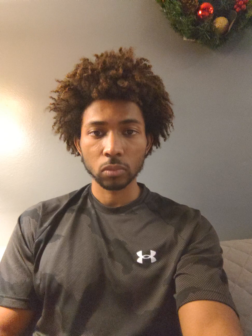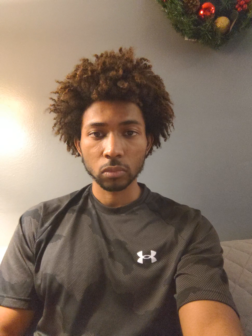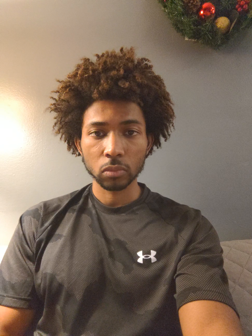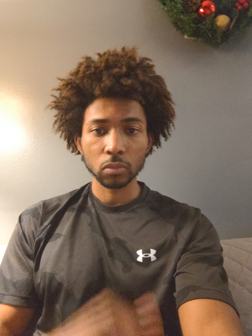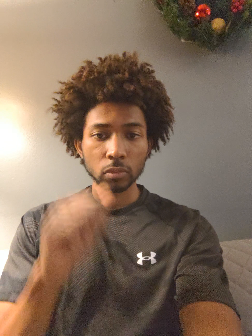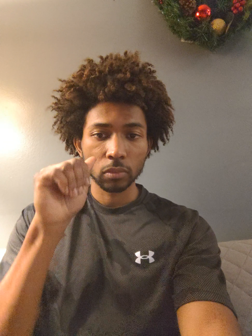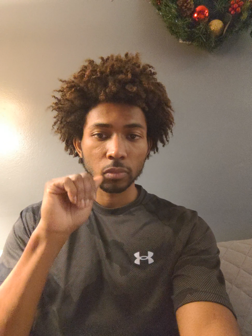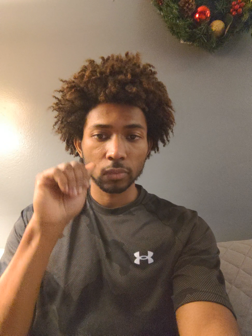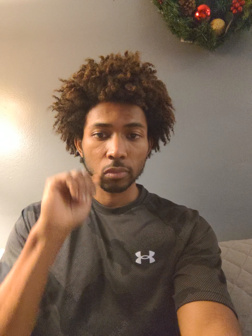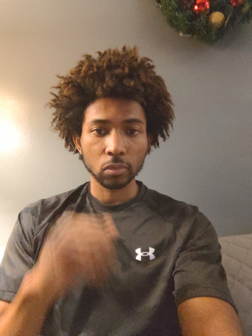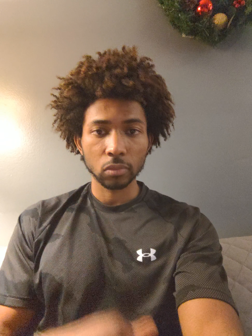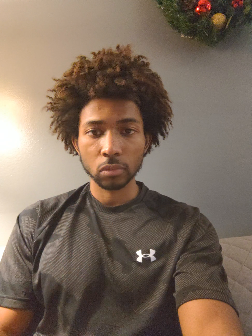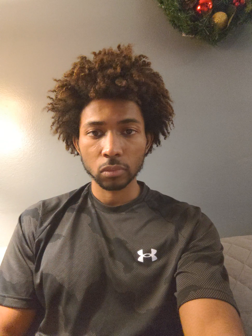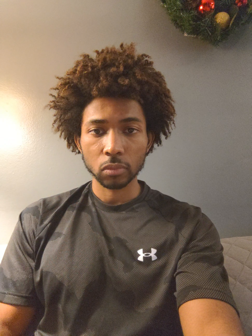aunt